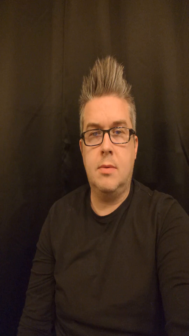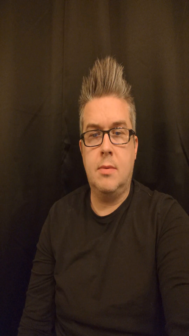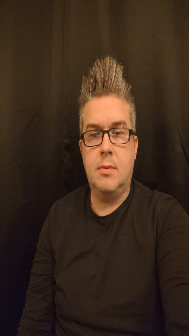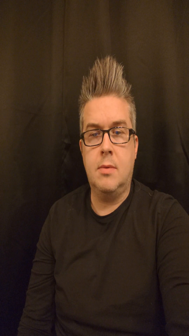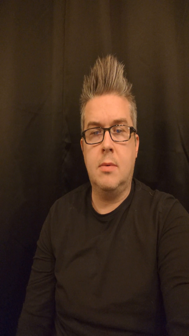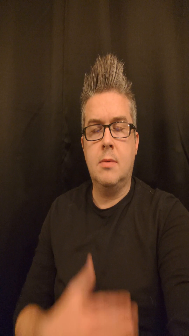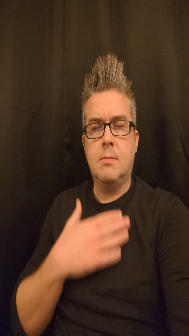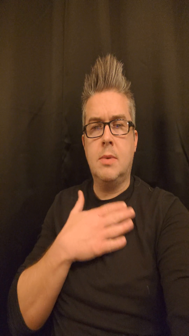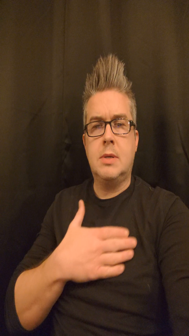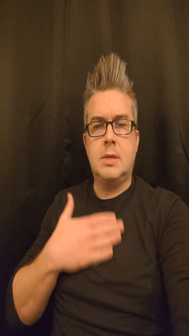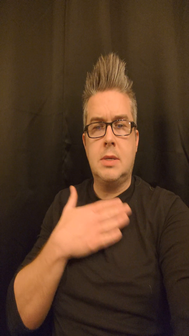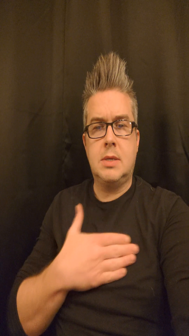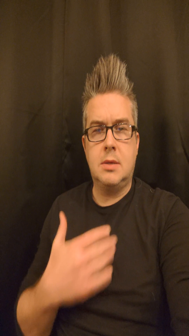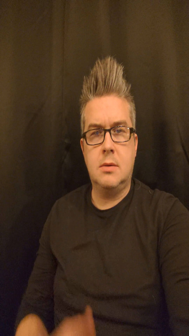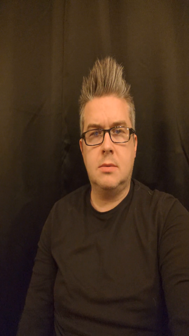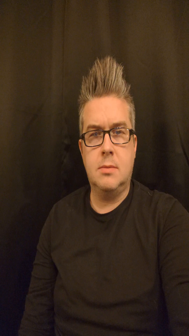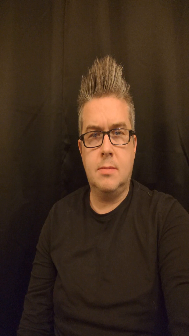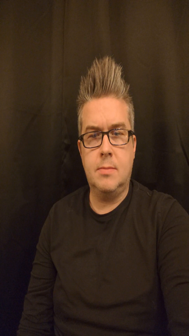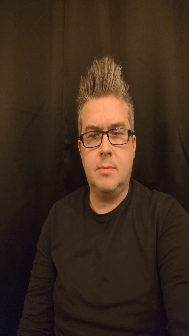please